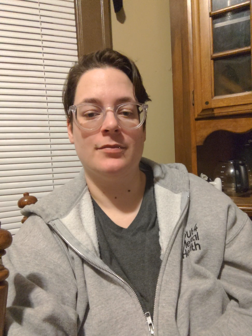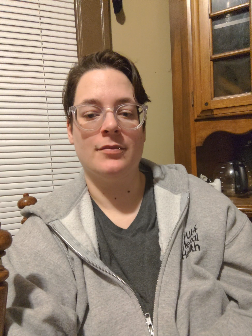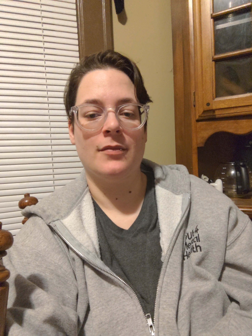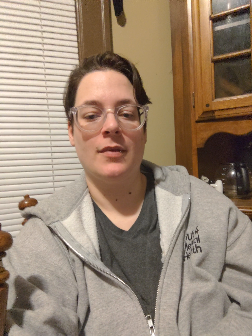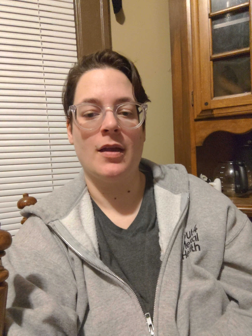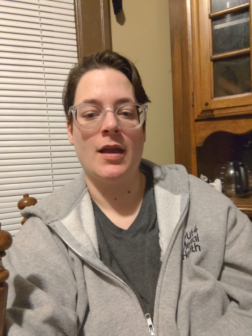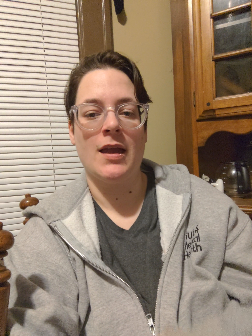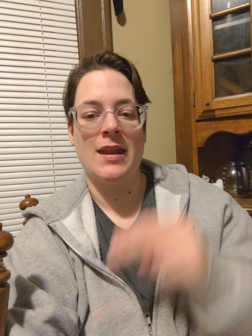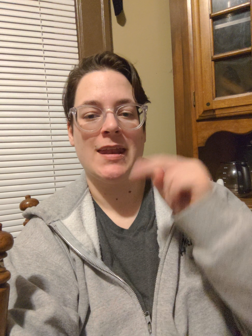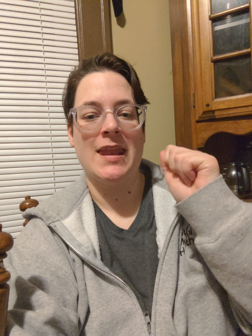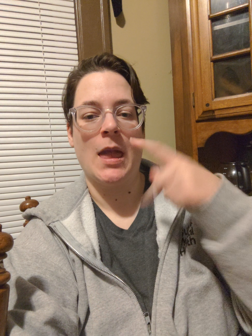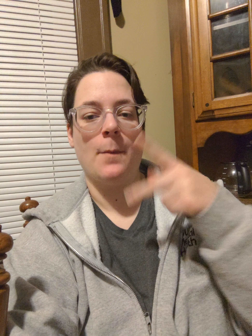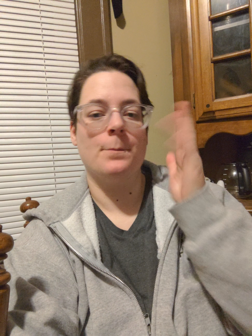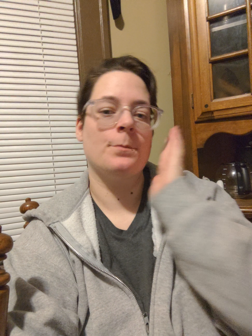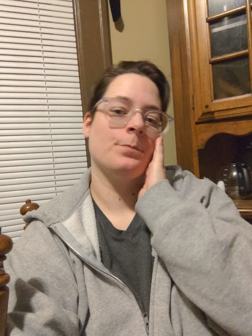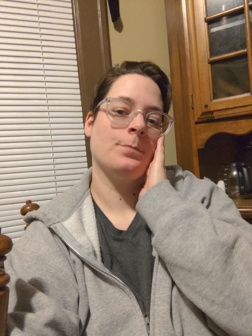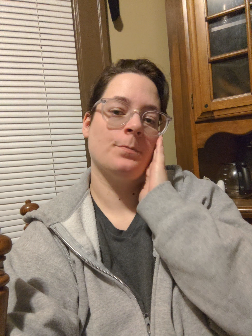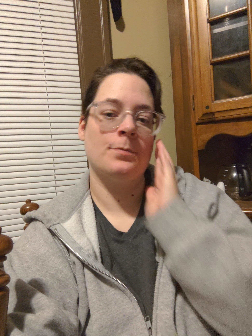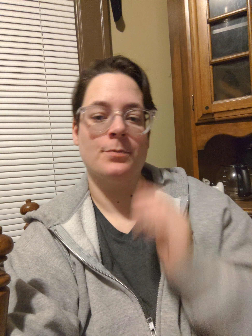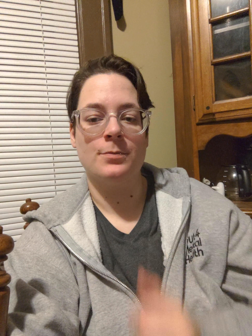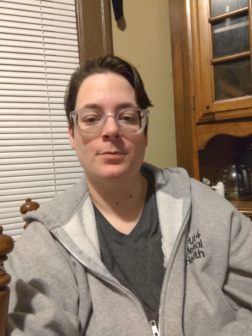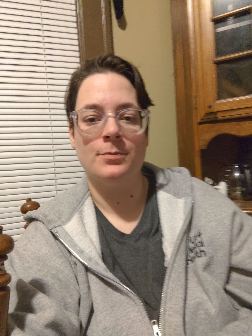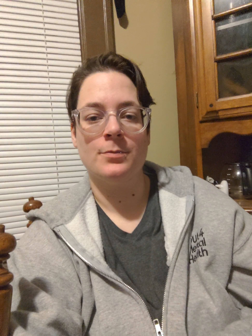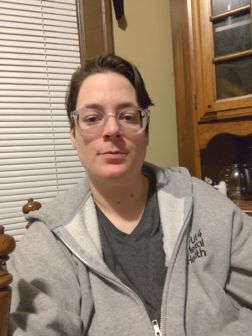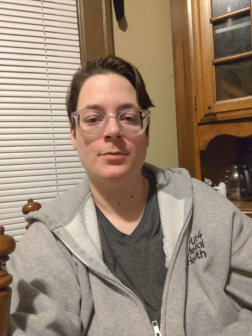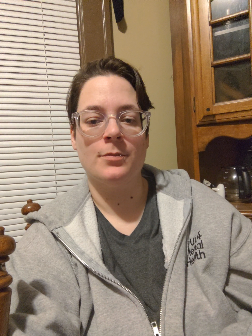nap